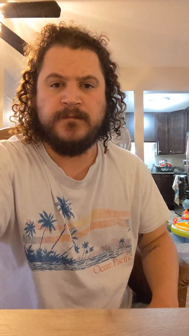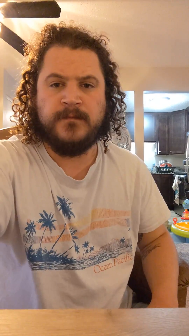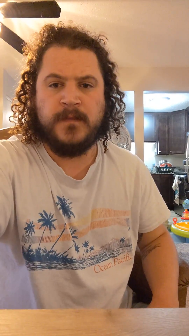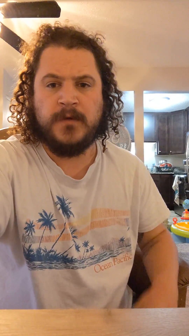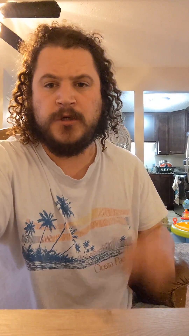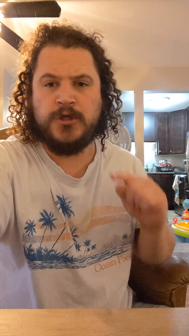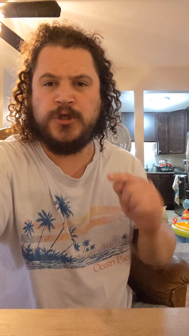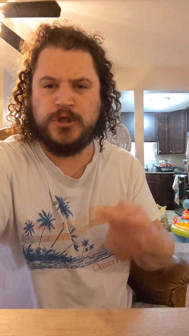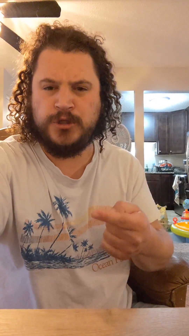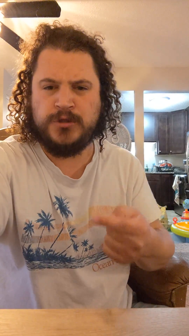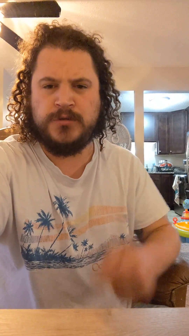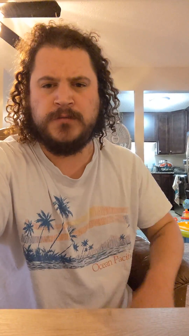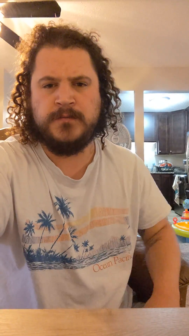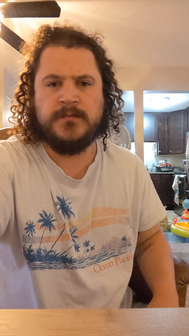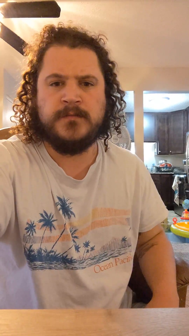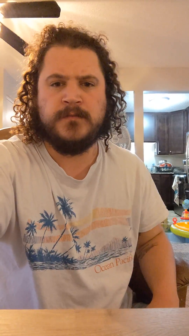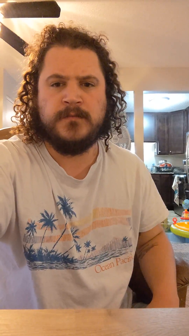hurt